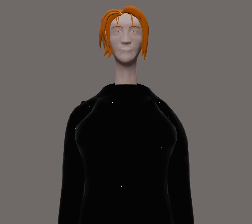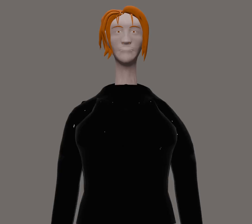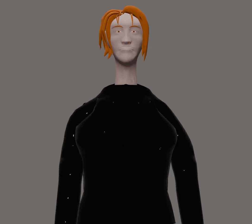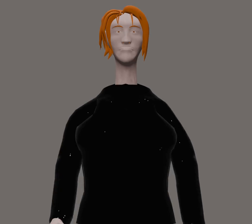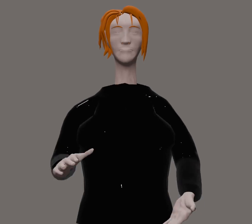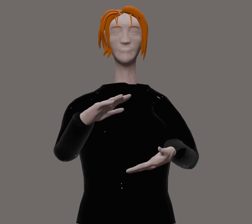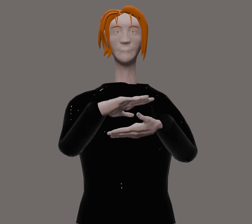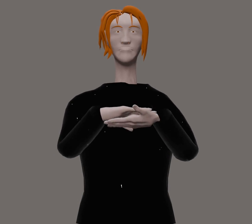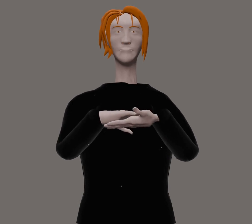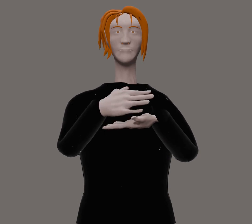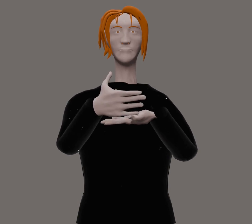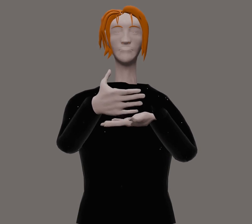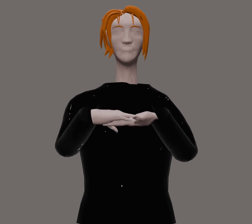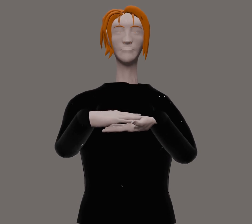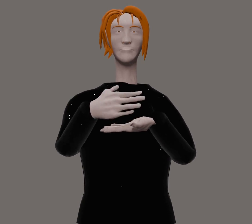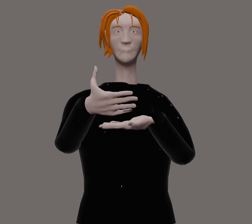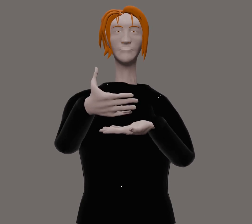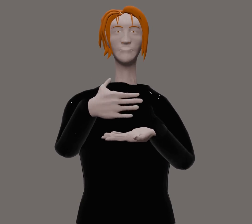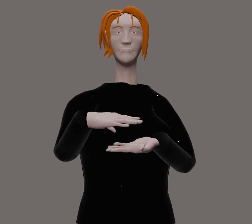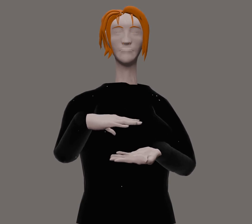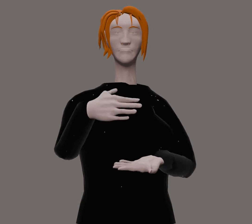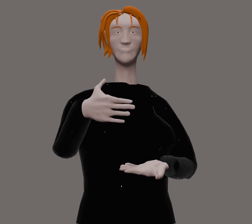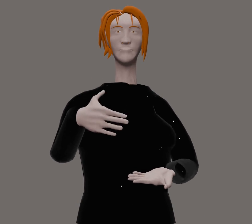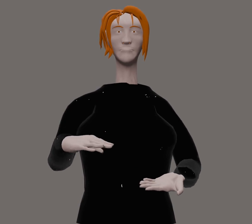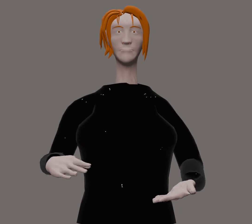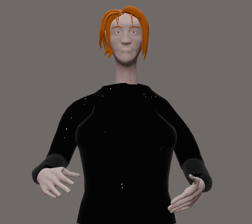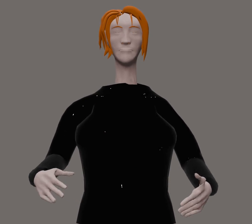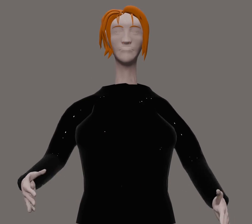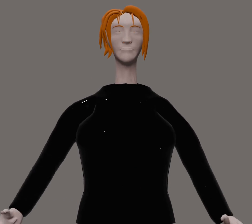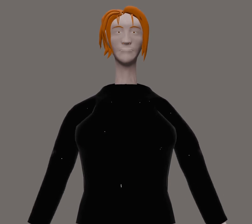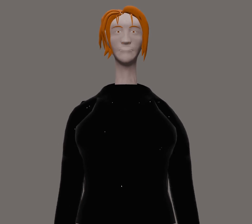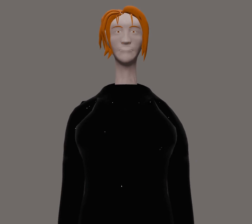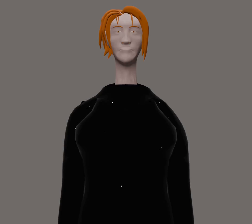Billfold